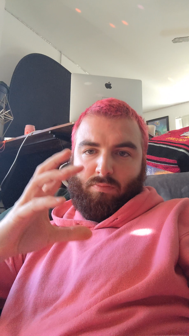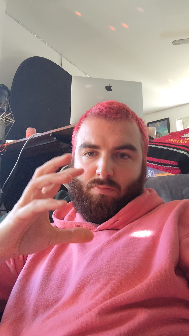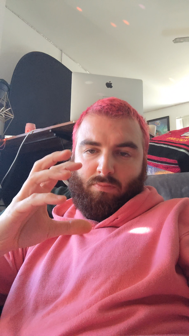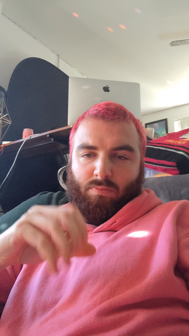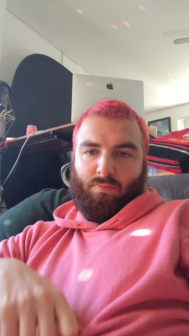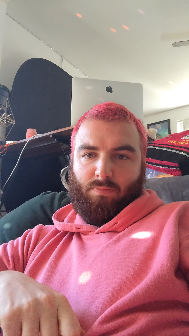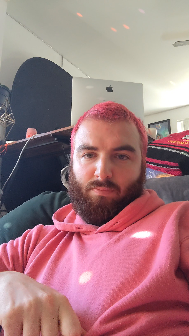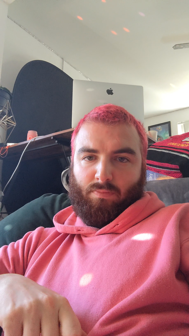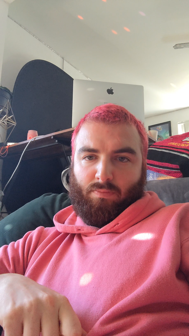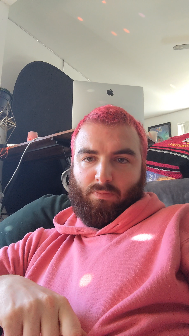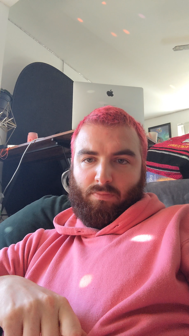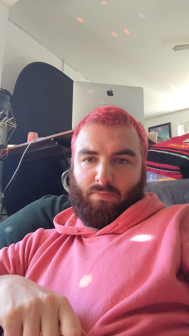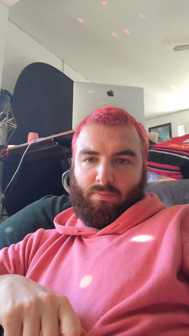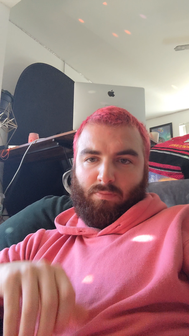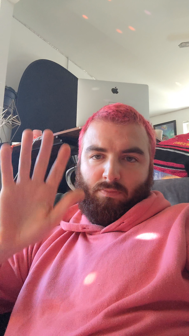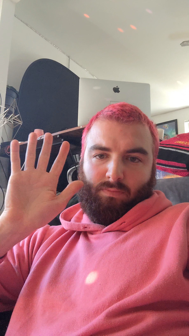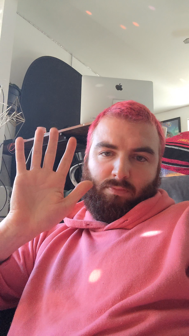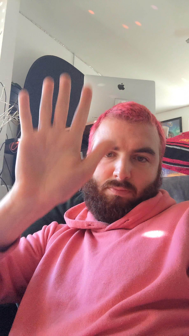give me five